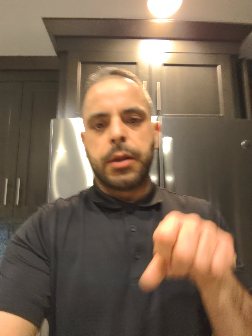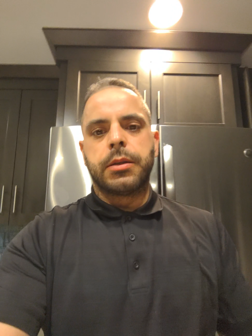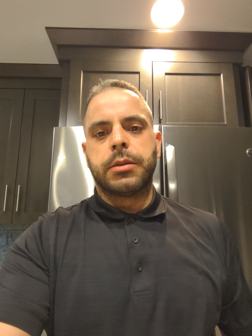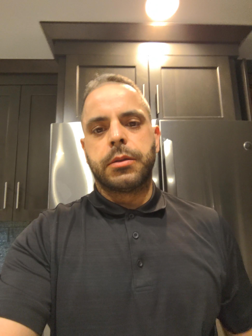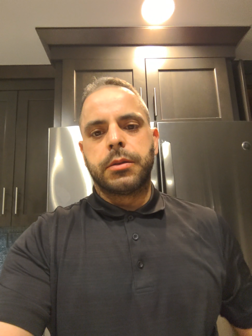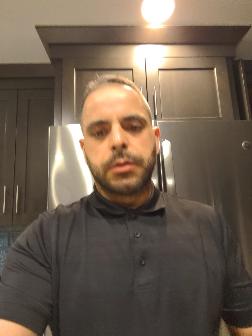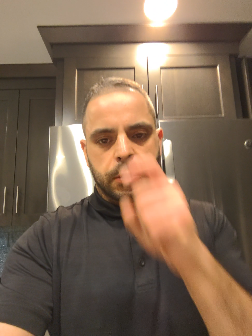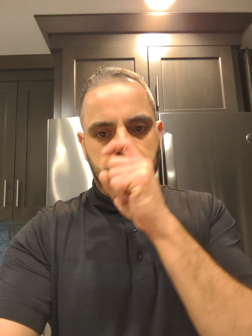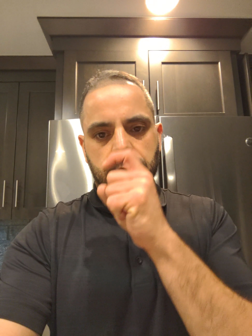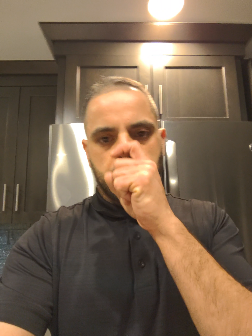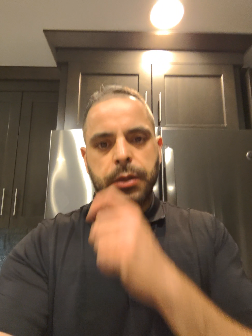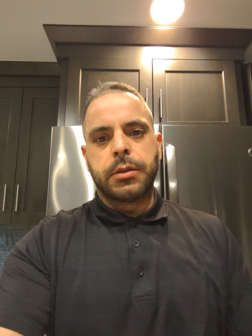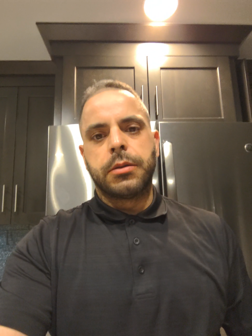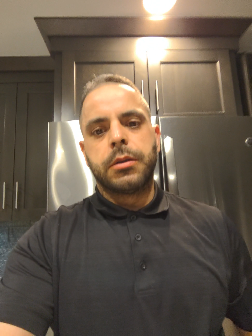doll